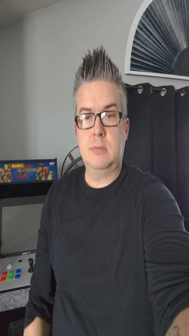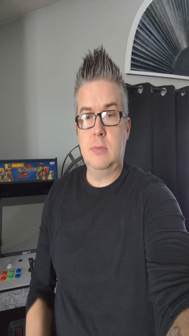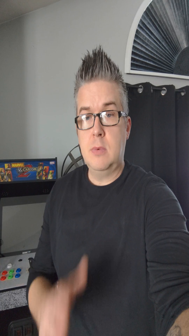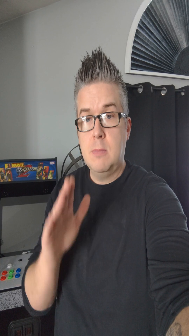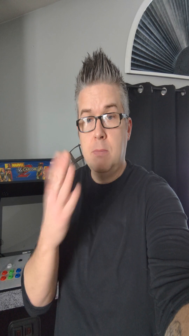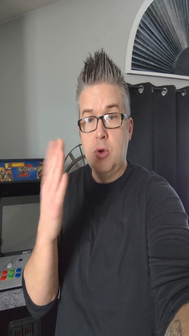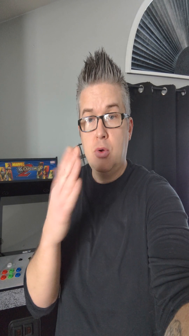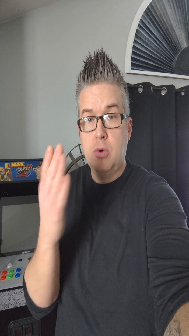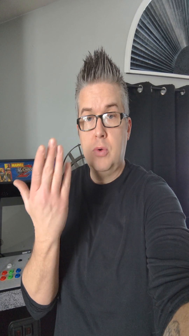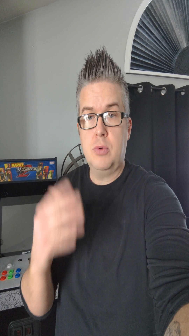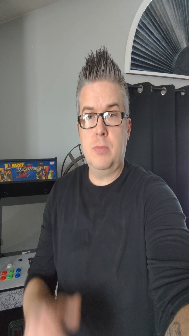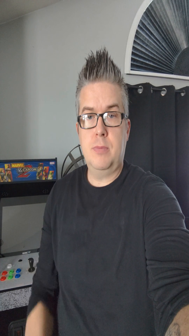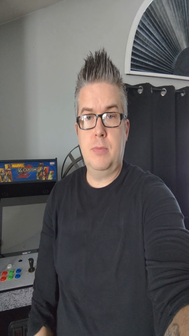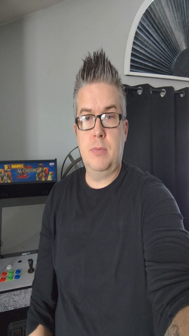book